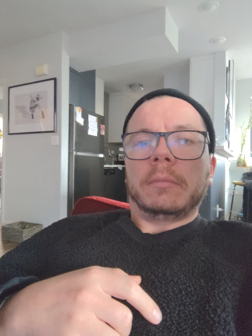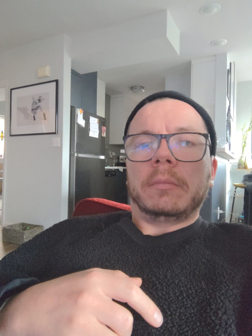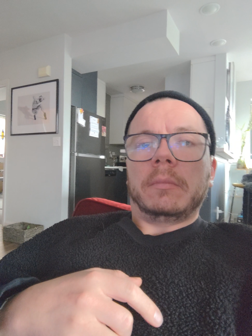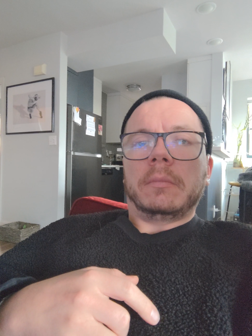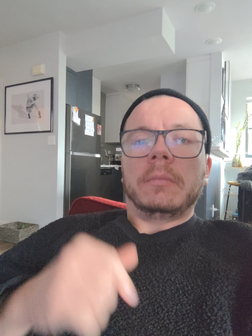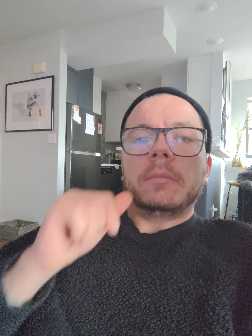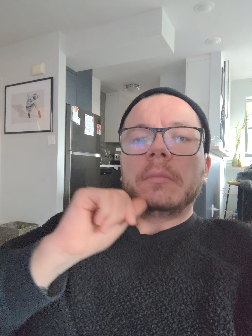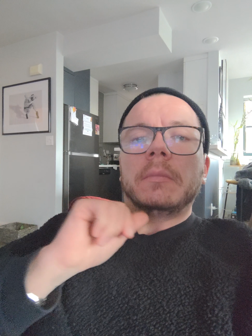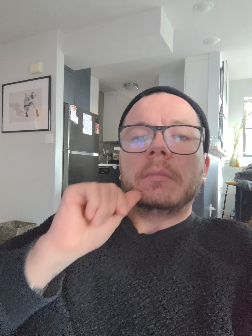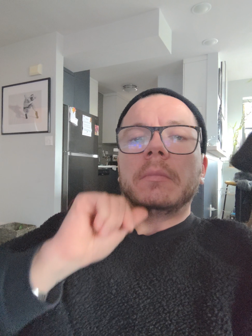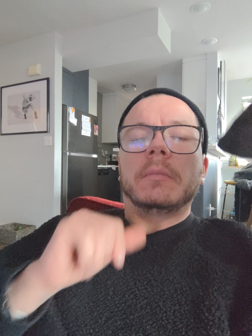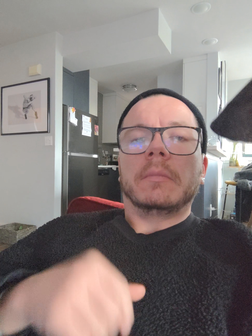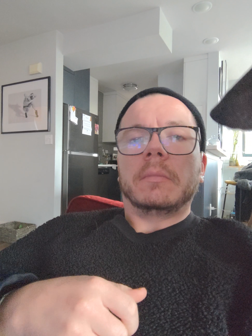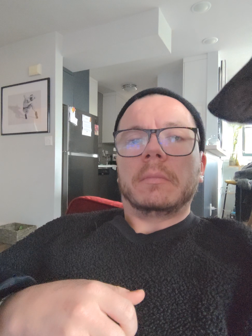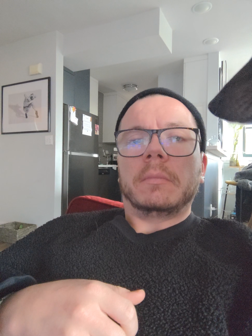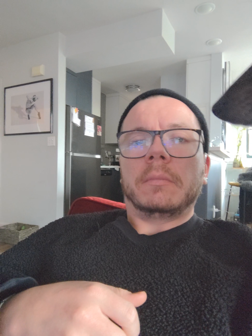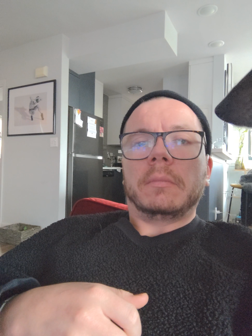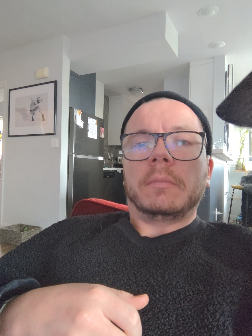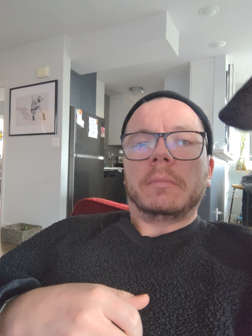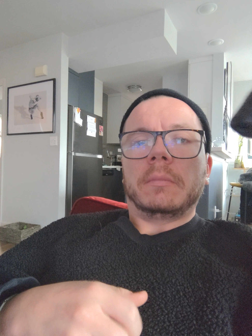aunt